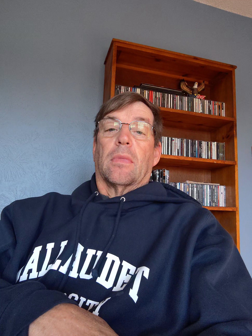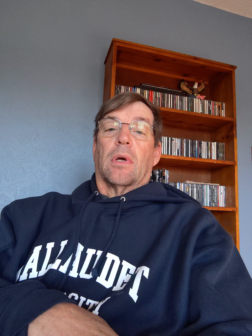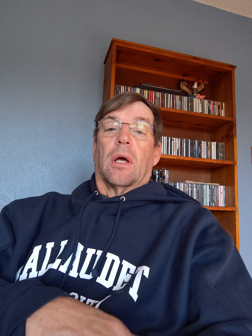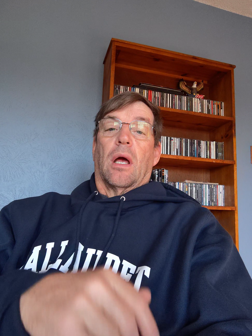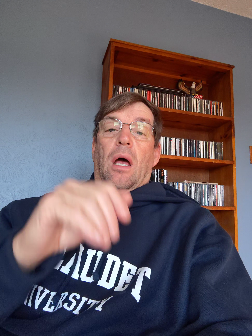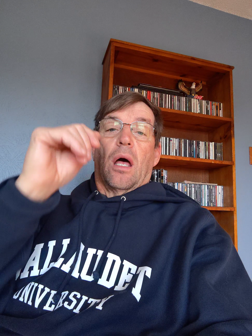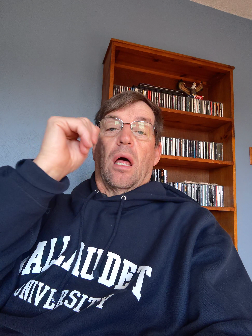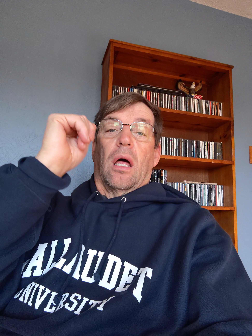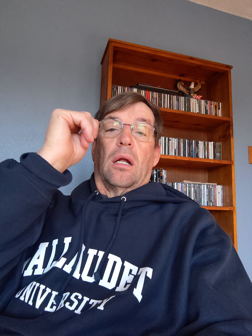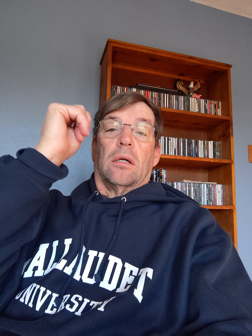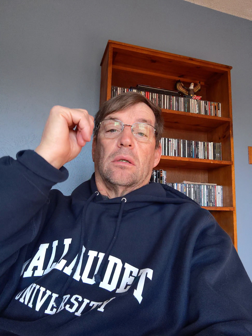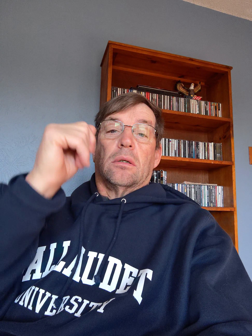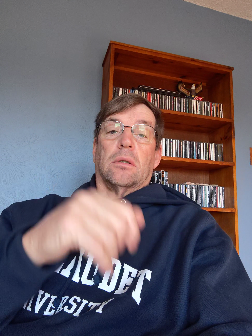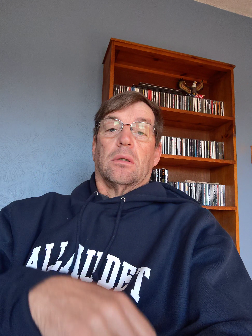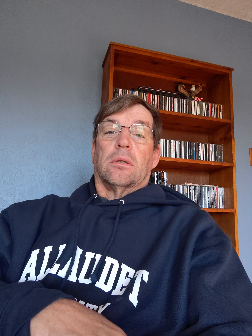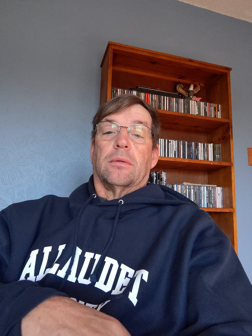aunt